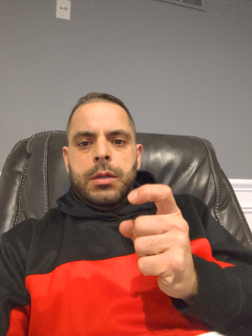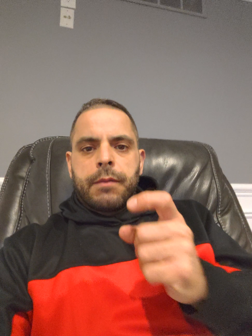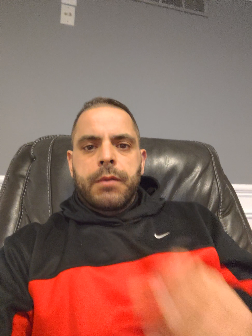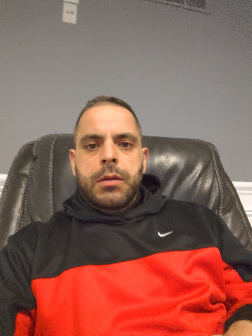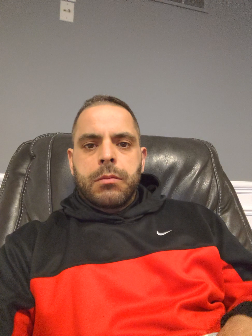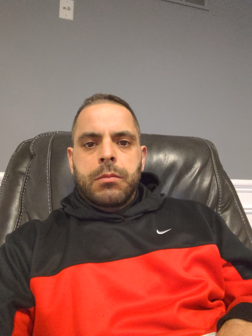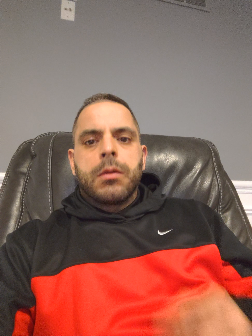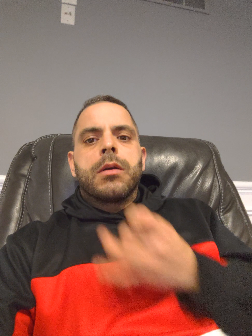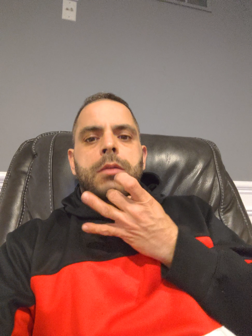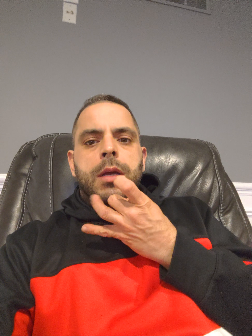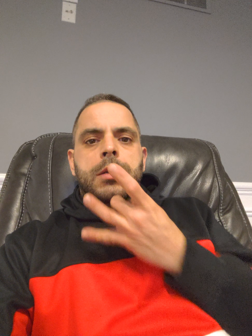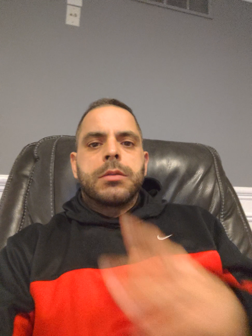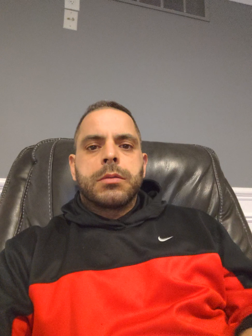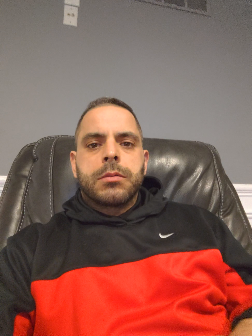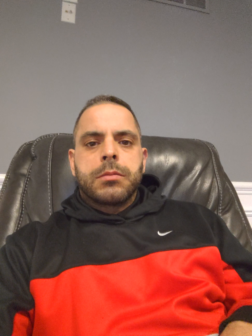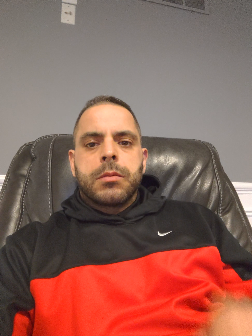lamp